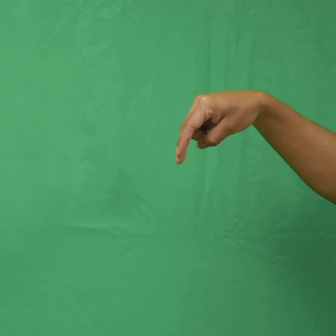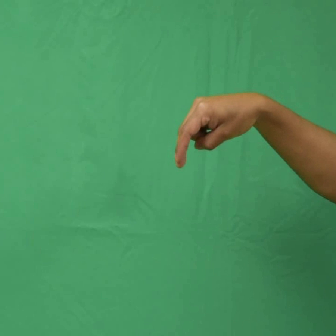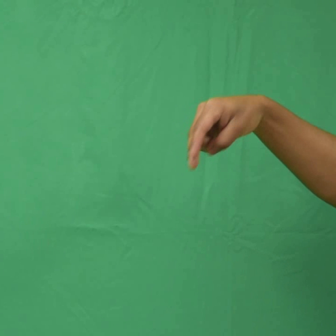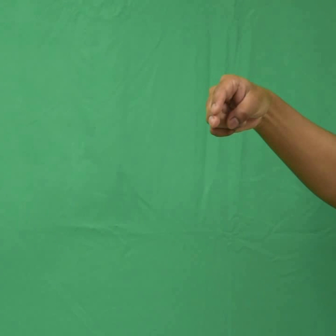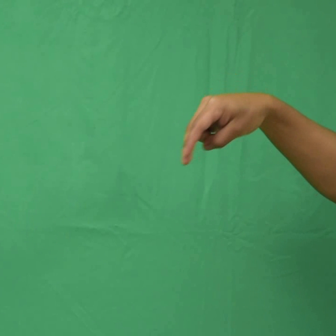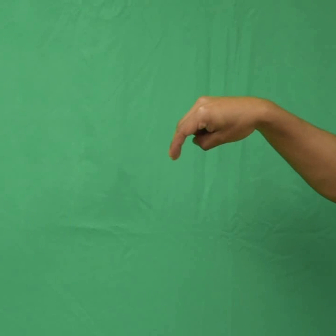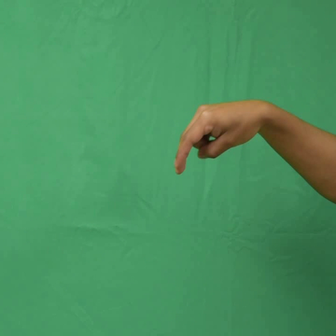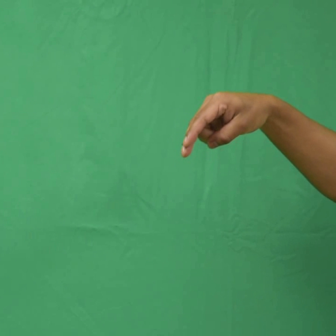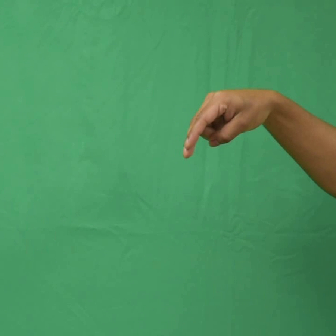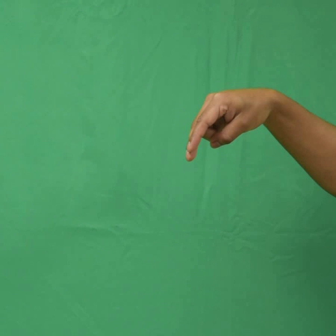Ñ